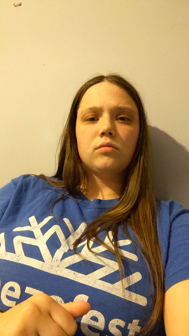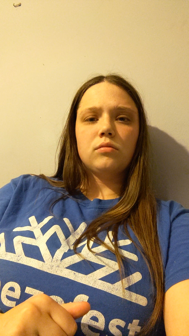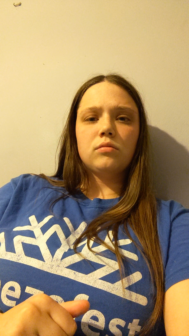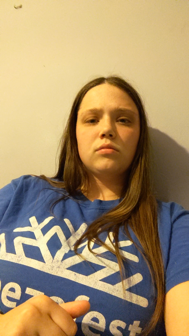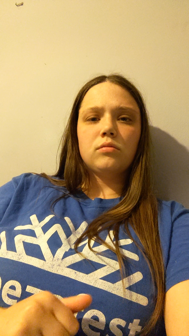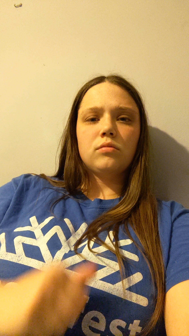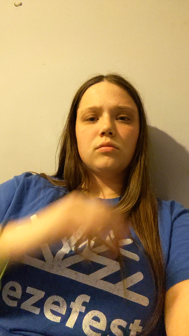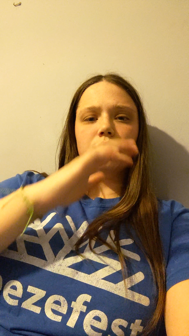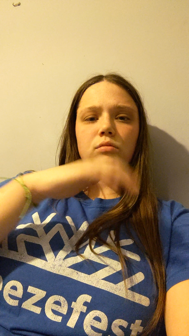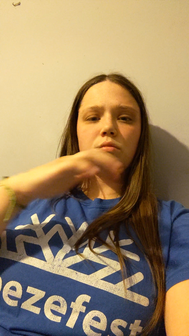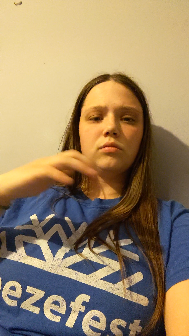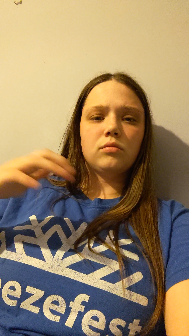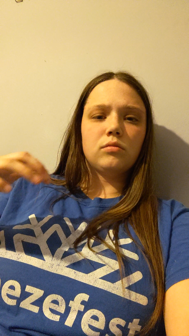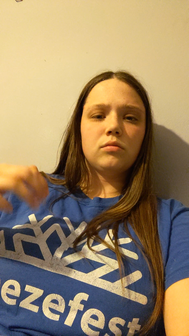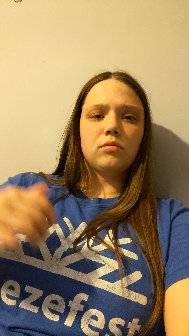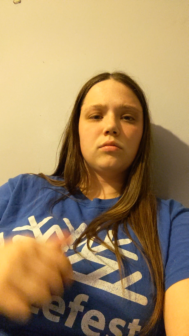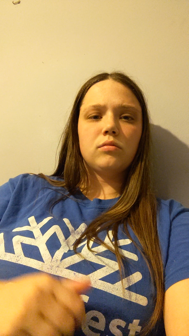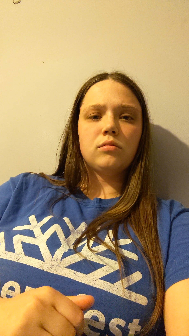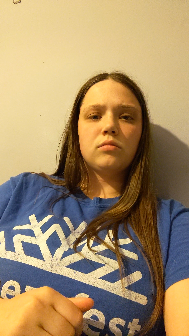grapes